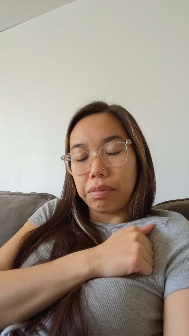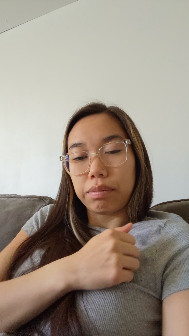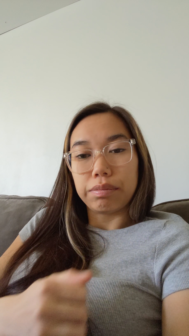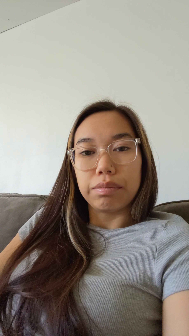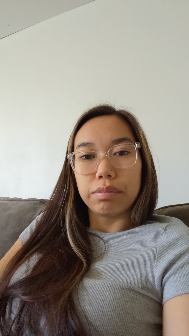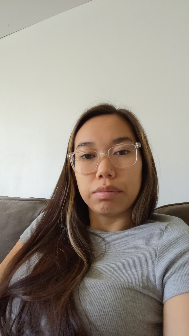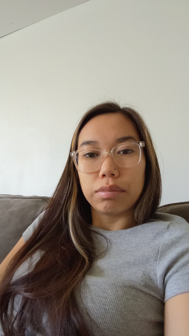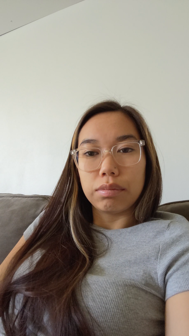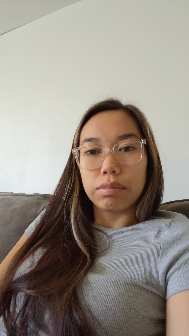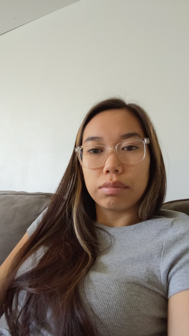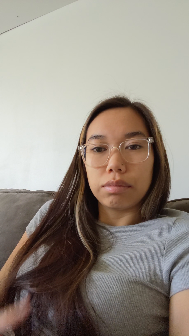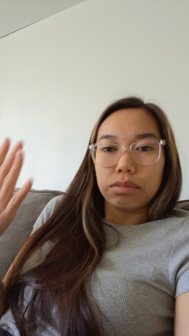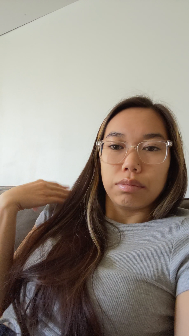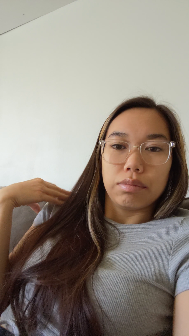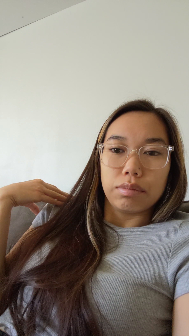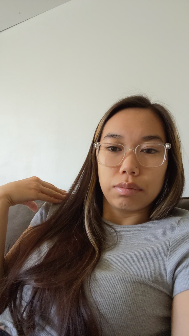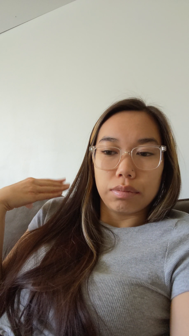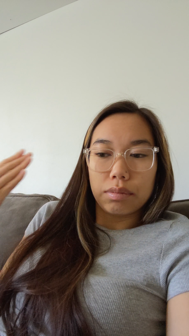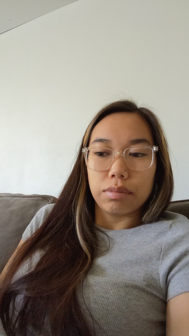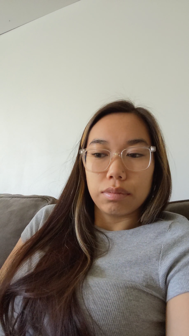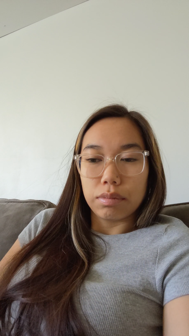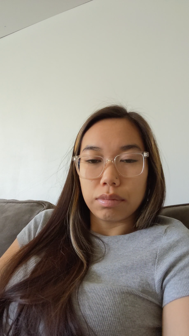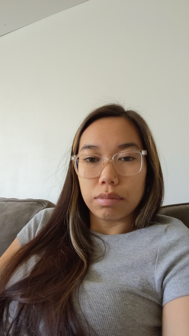shoulder